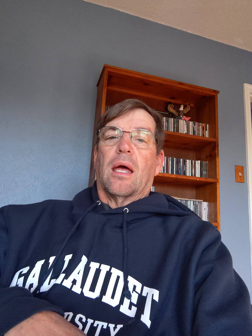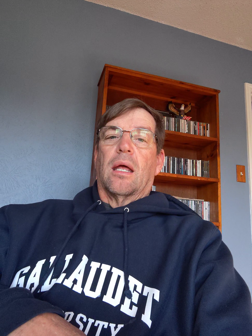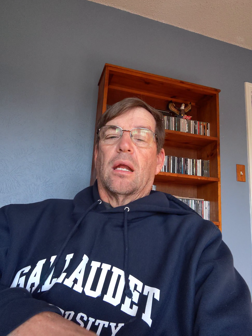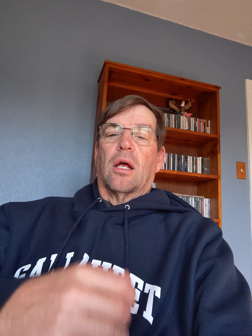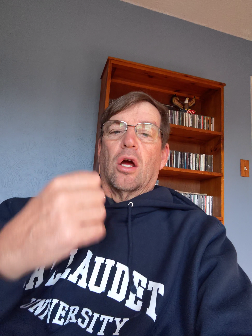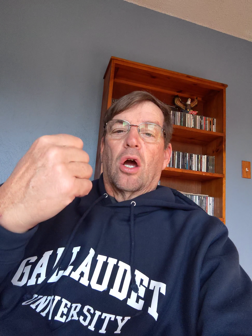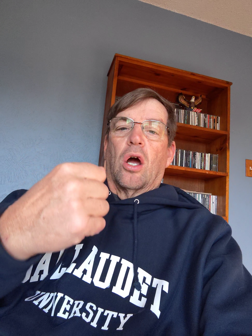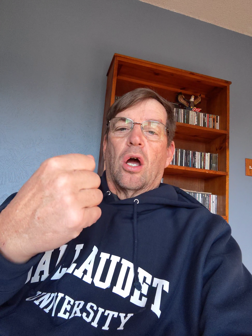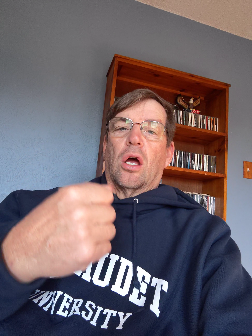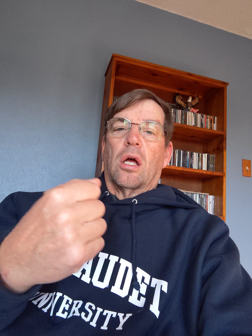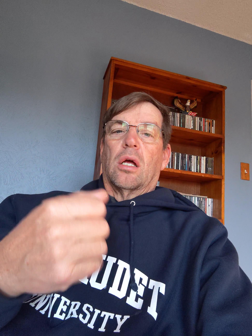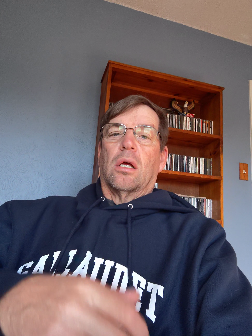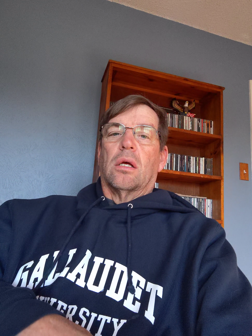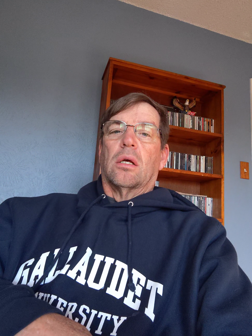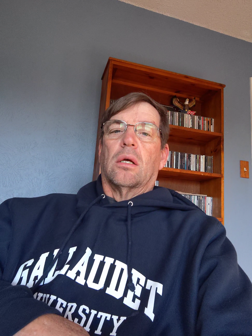car